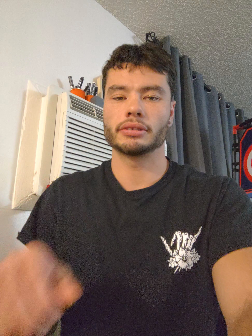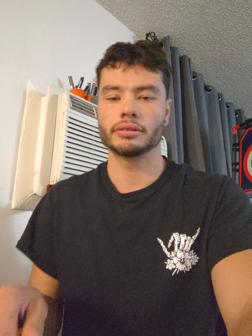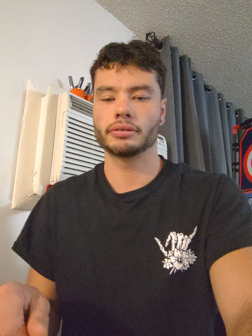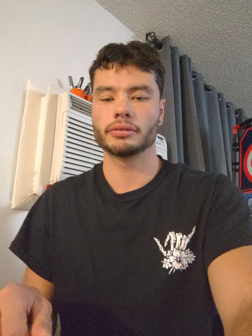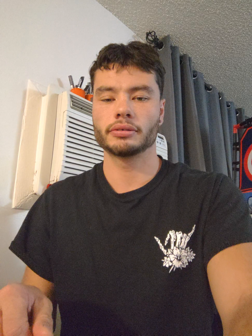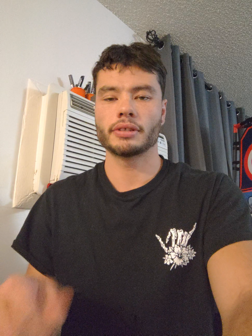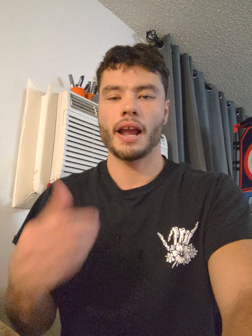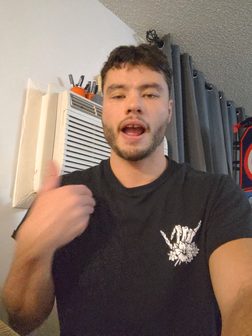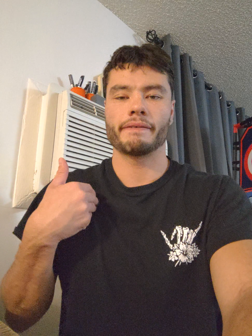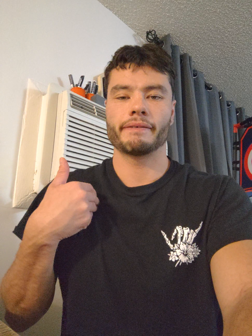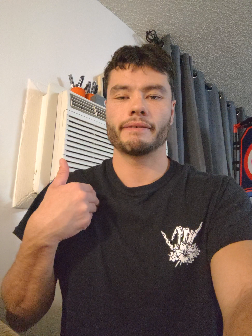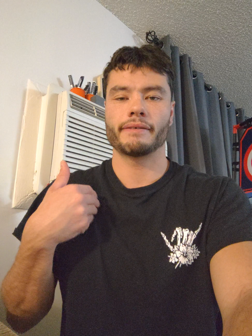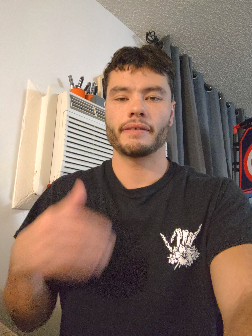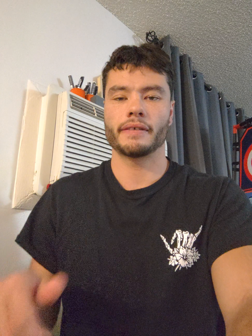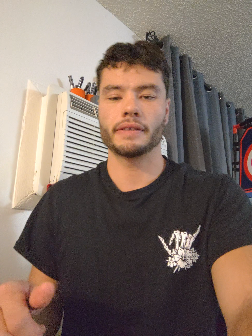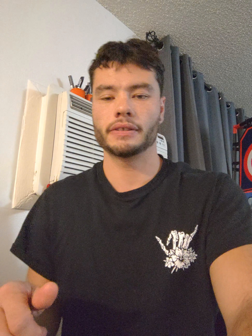have